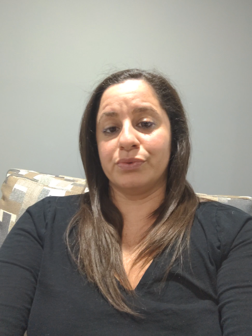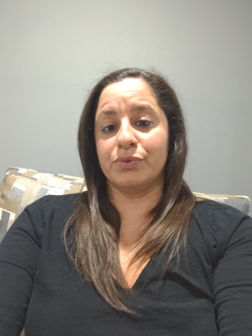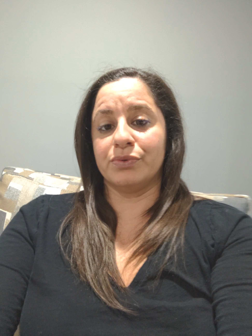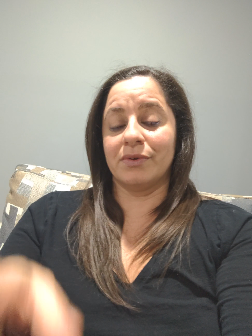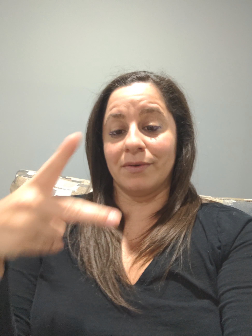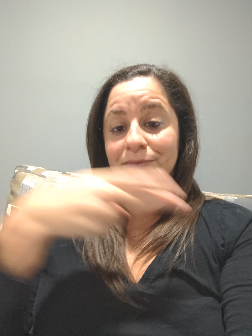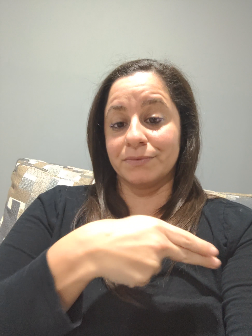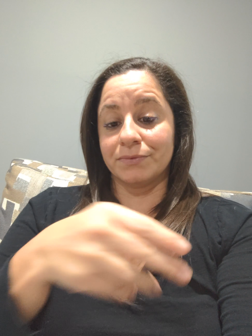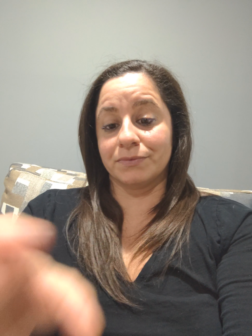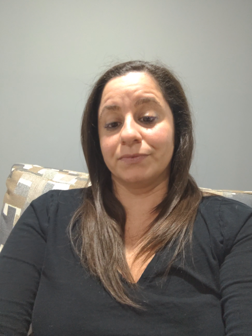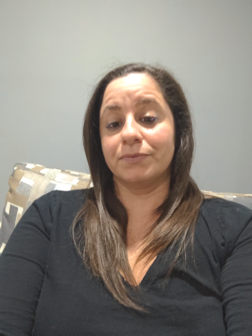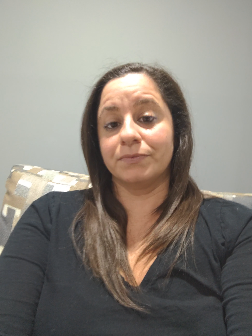cut